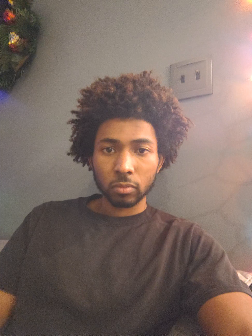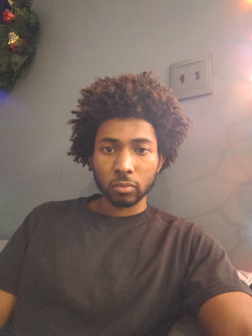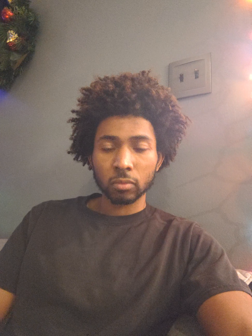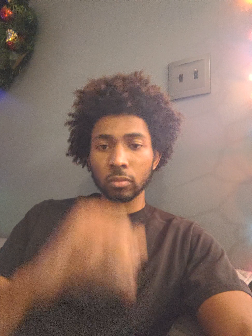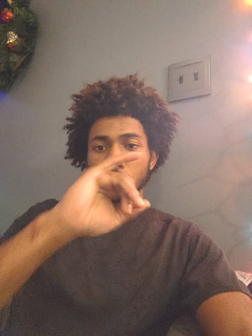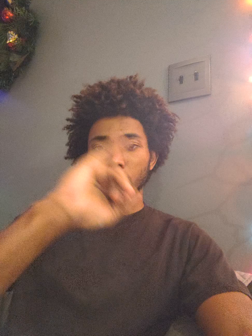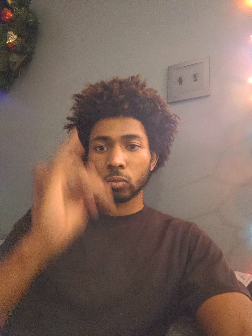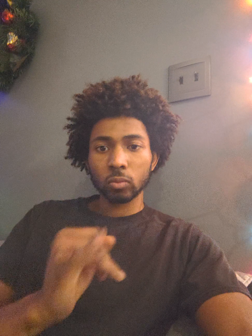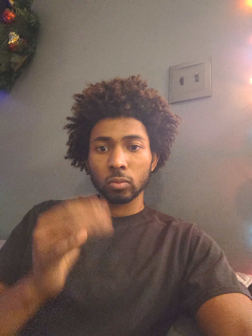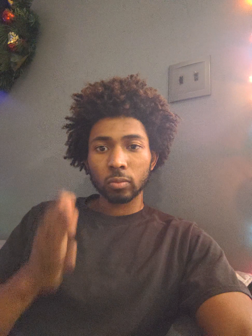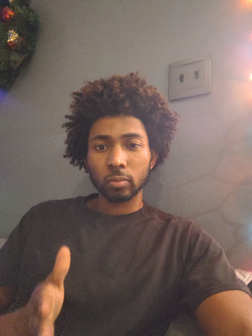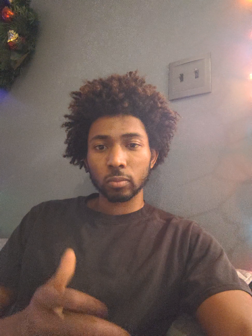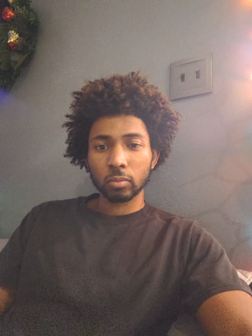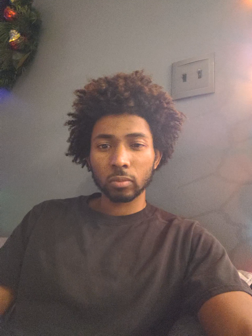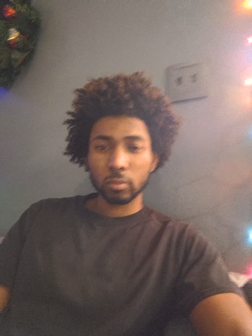drawer